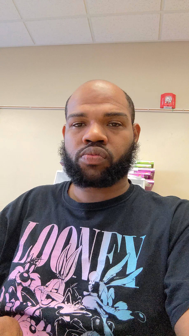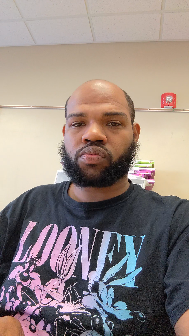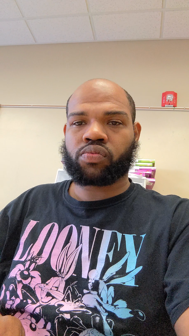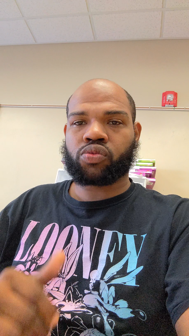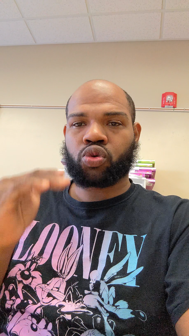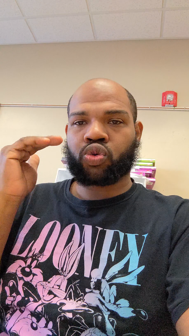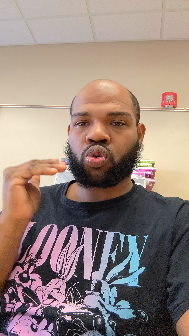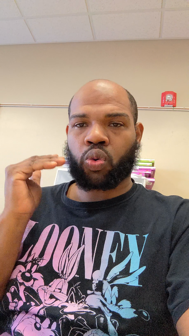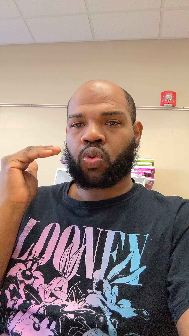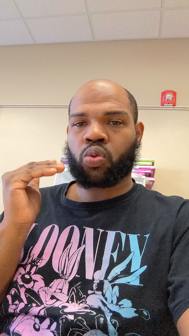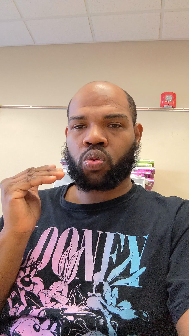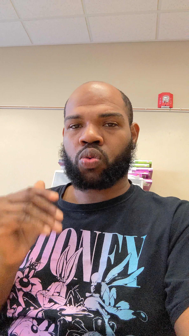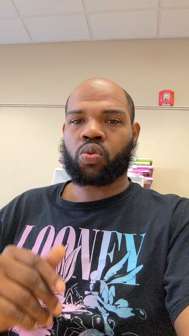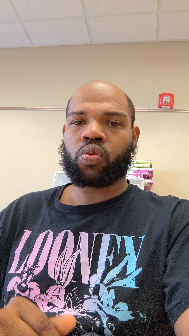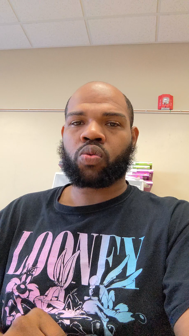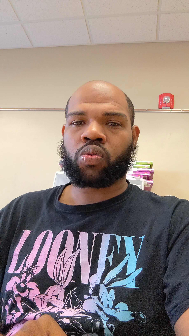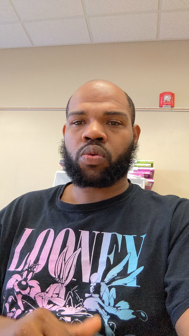short